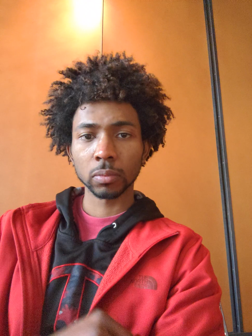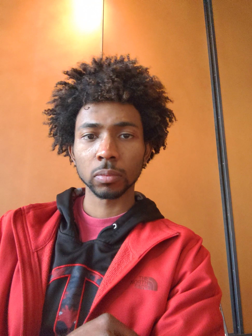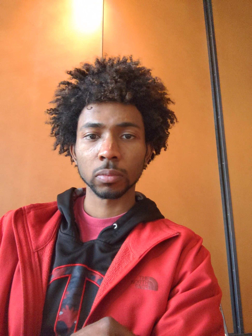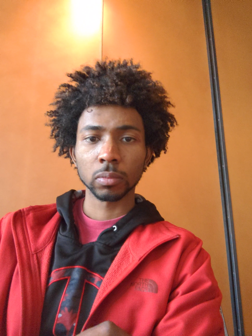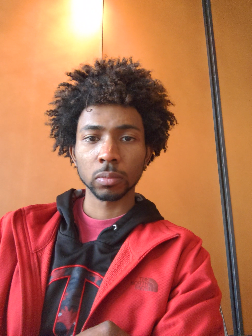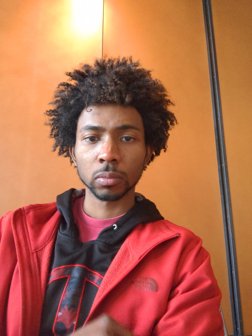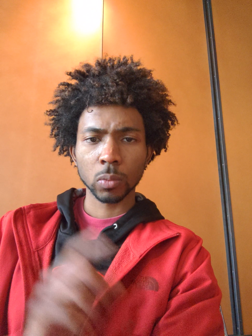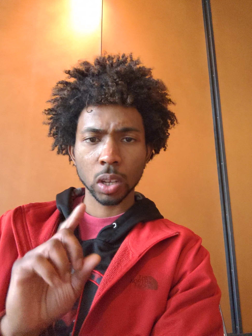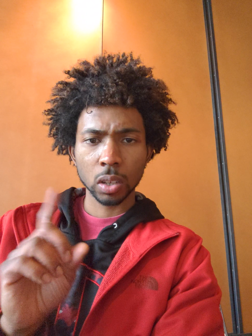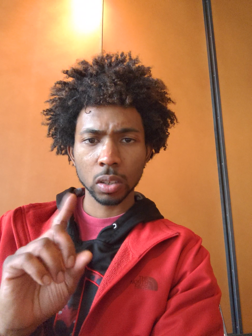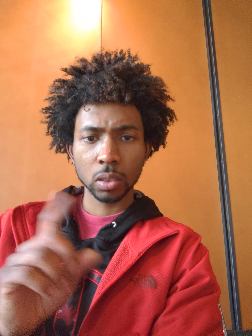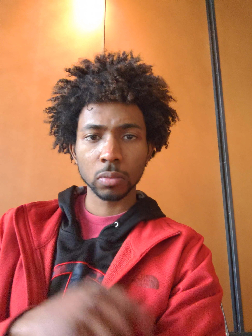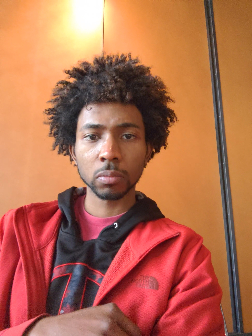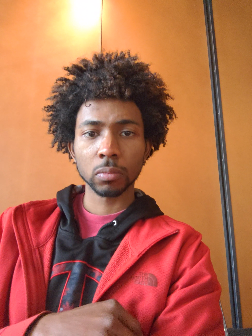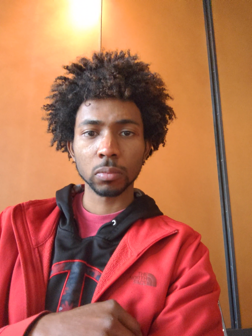where